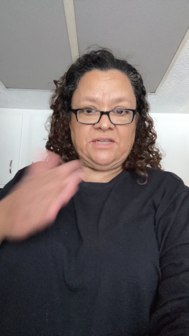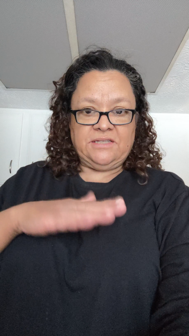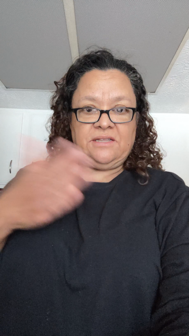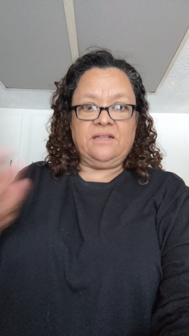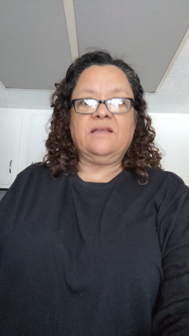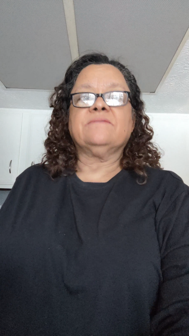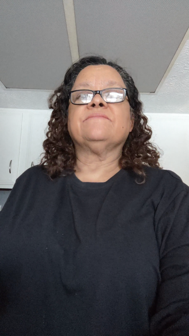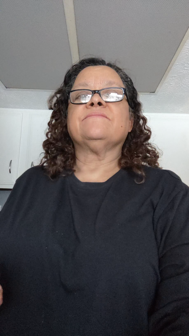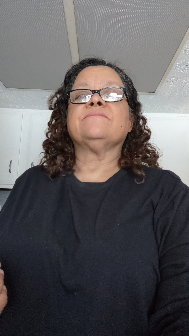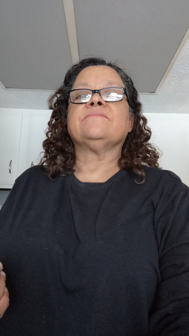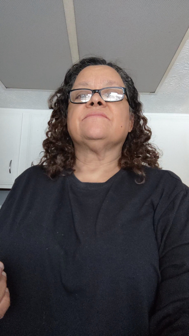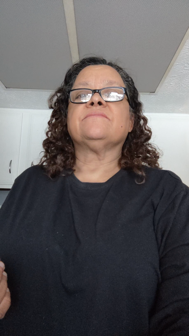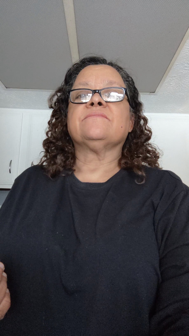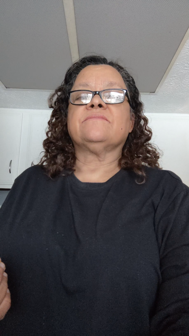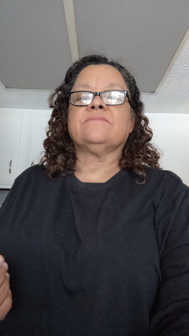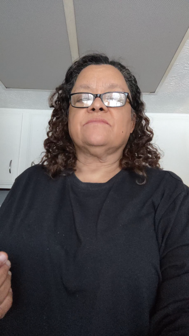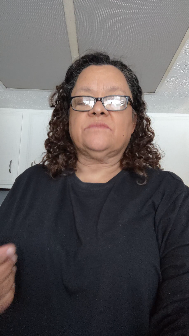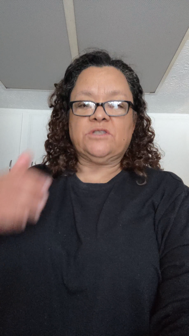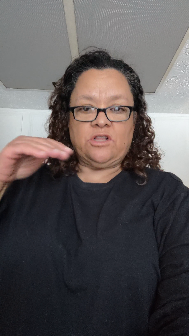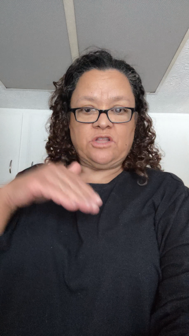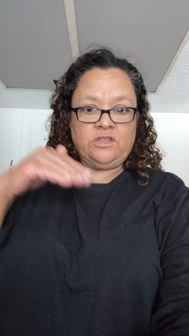doctor